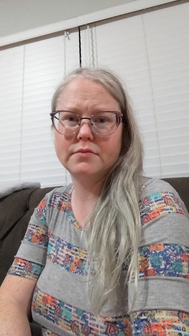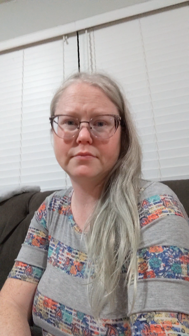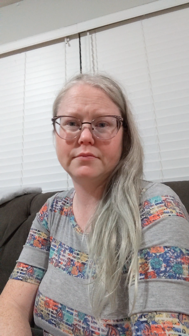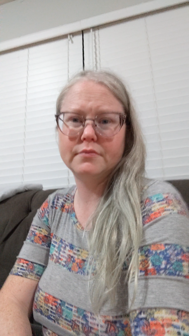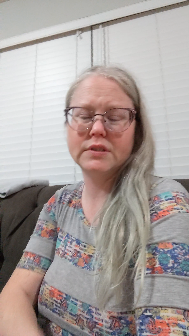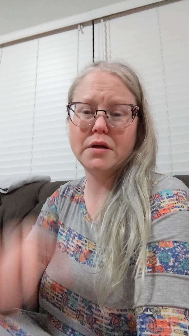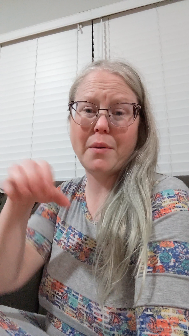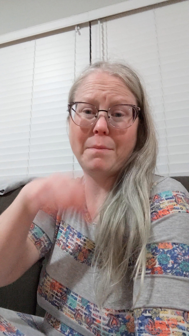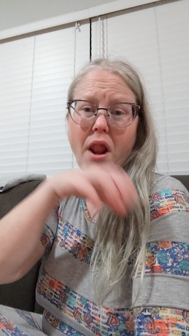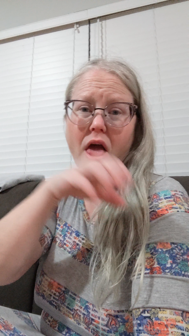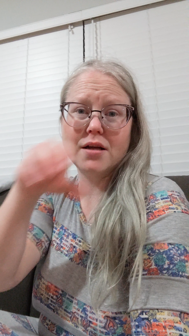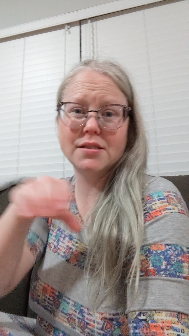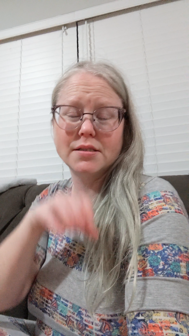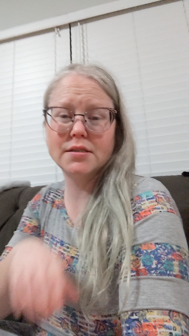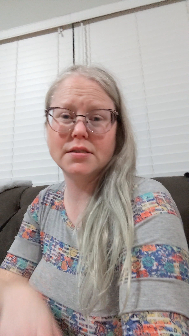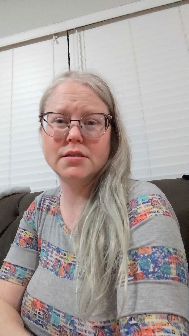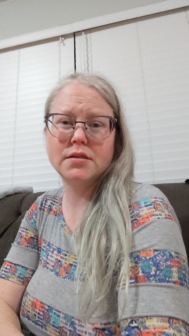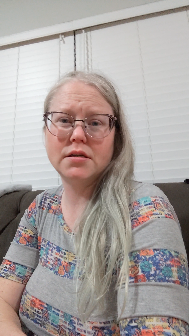block